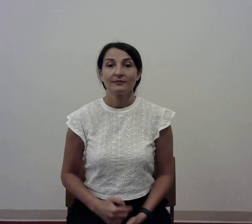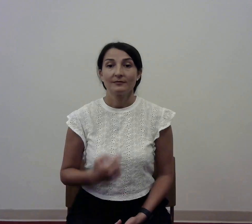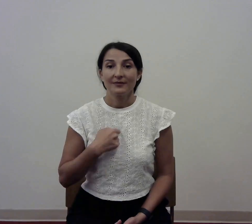mən